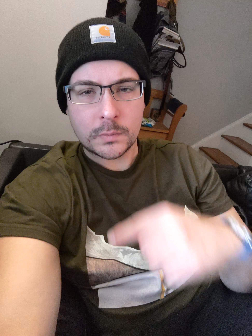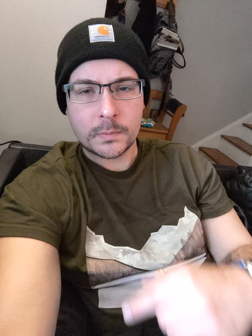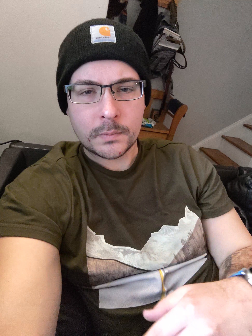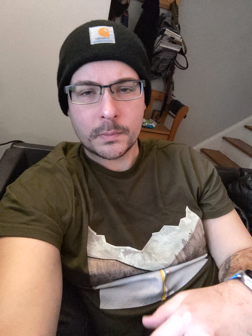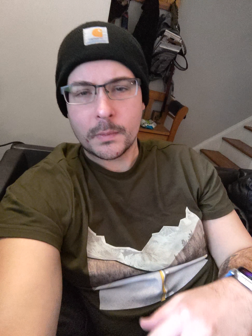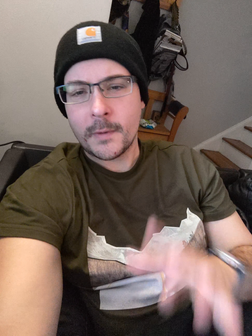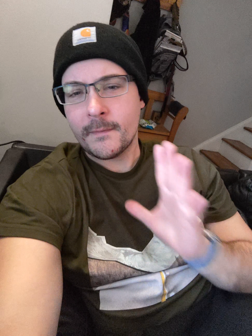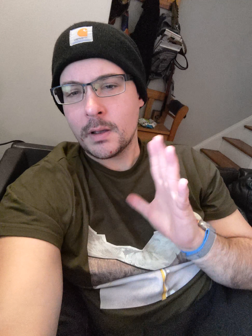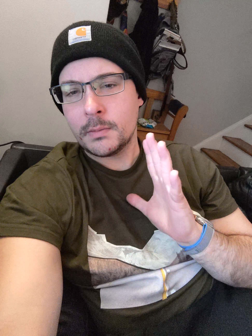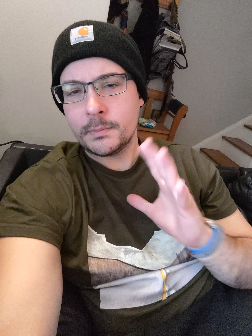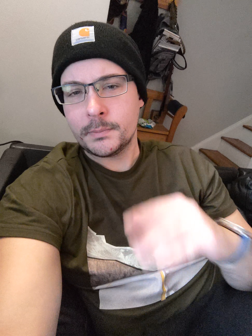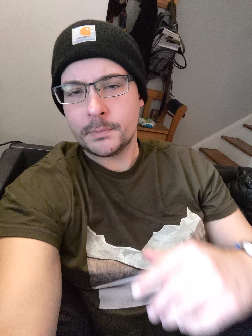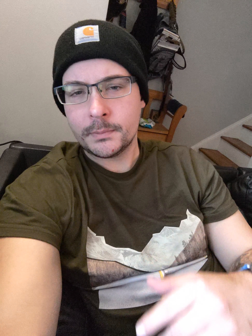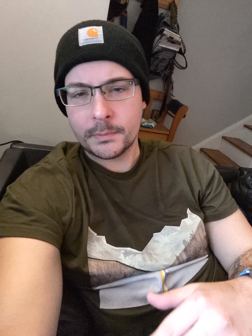fine